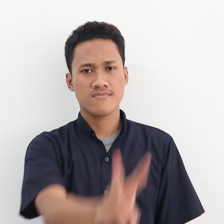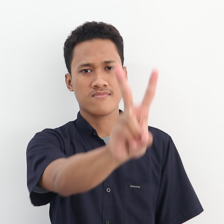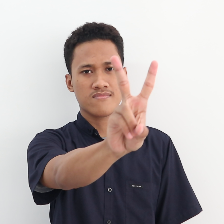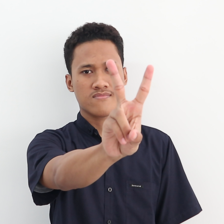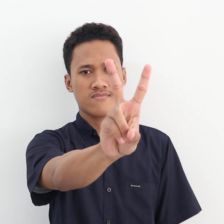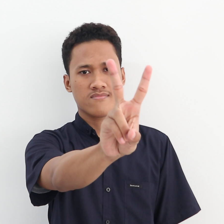V